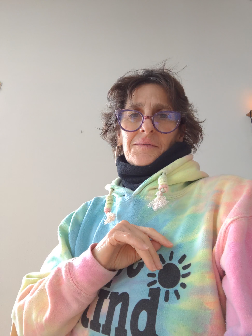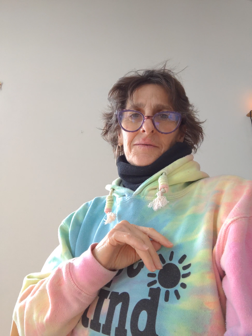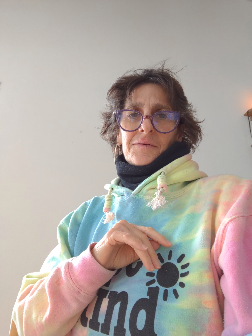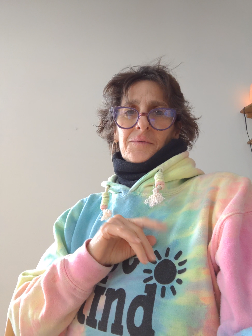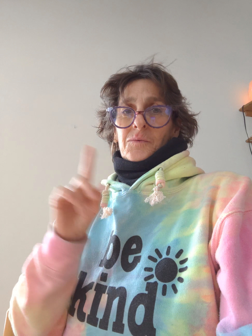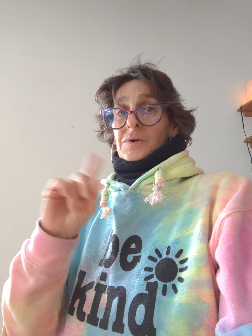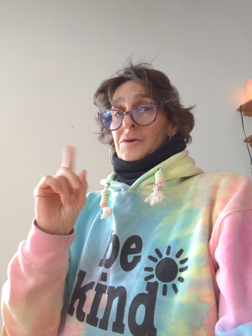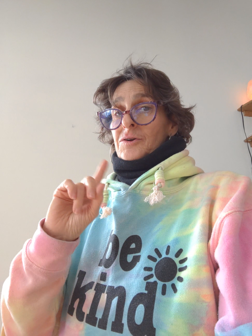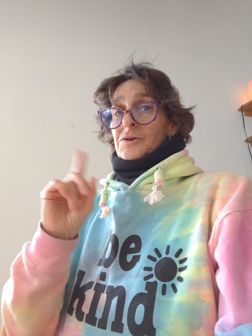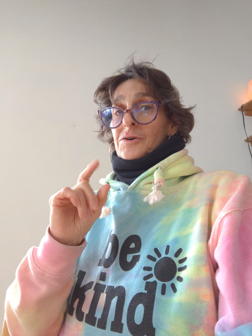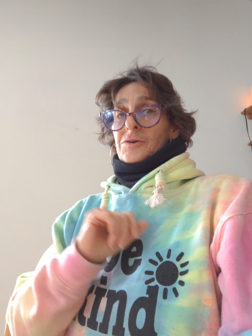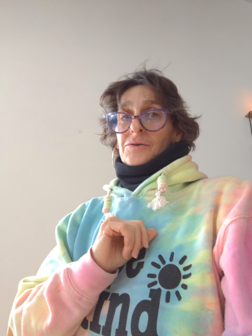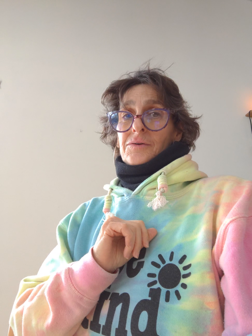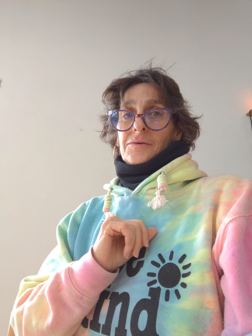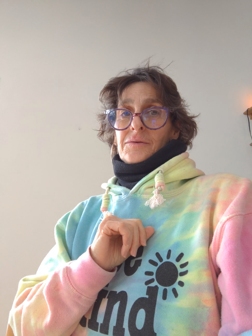where